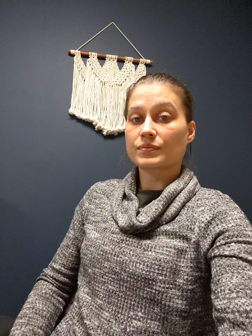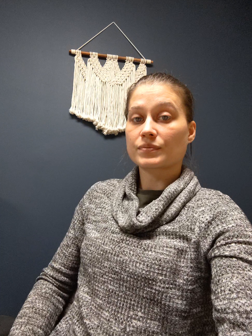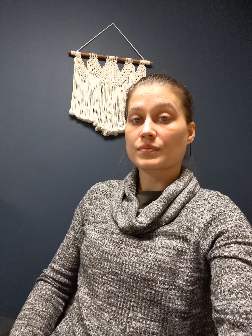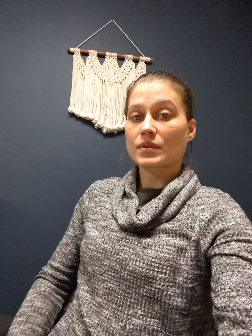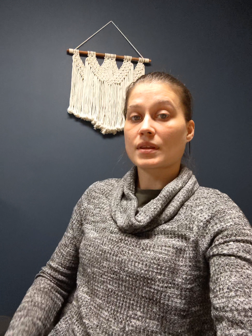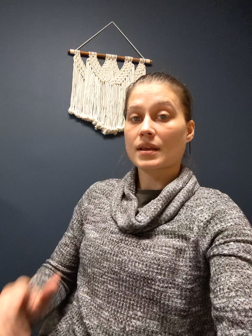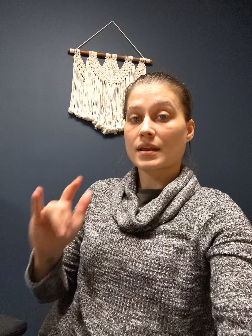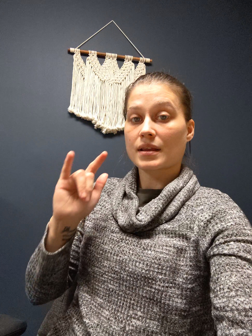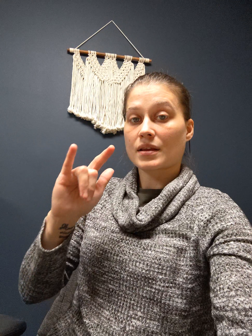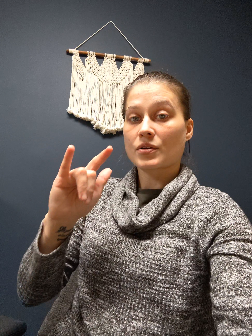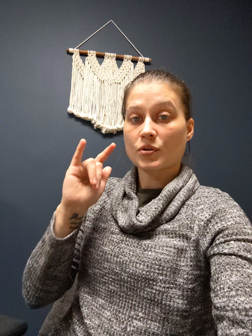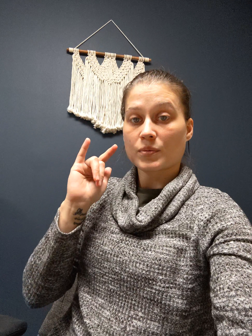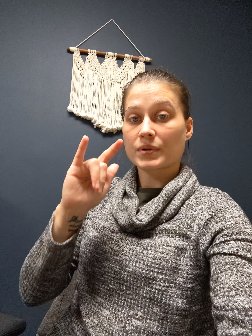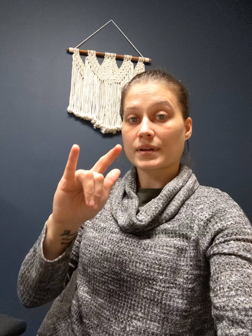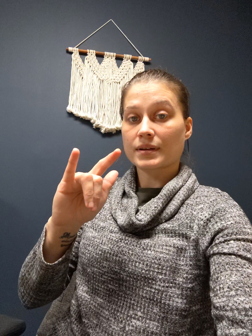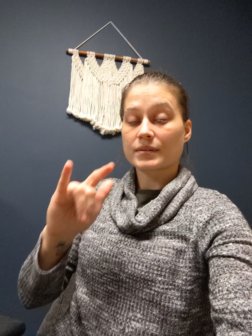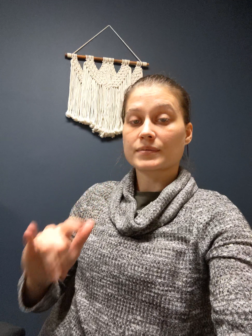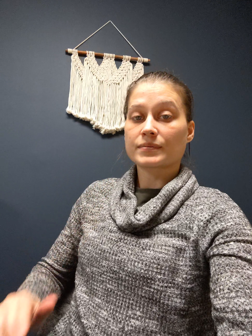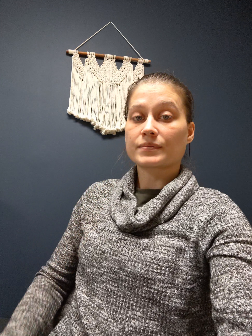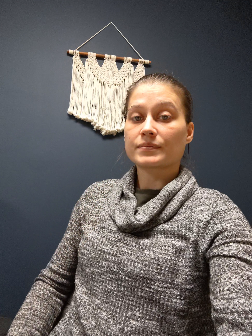airplane